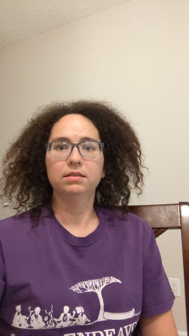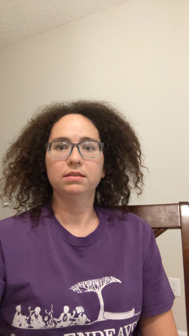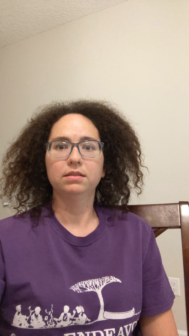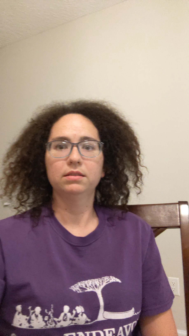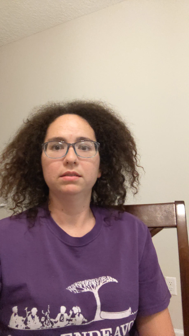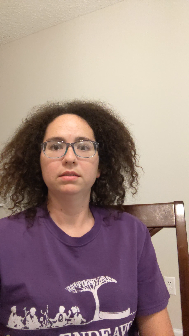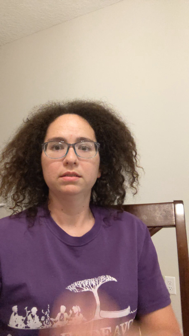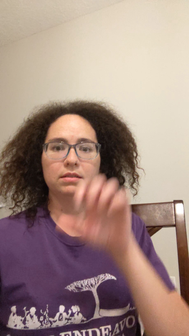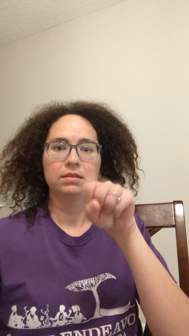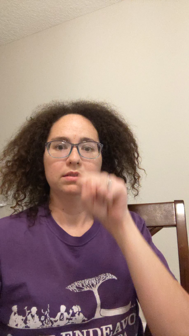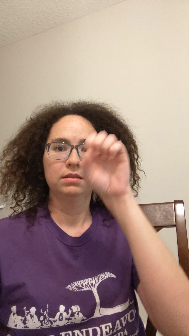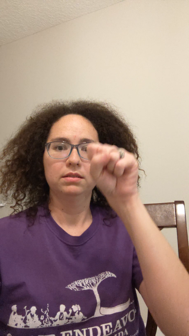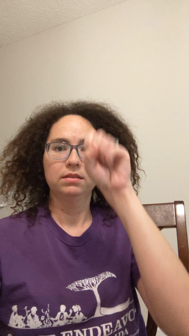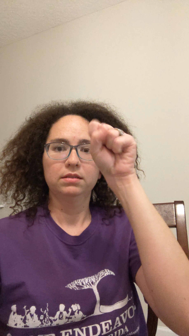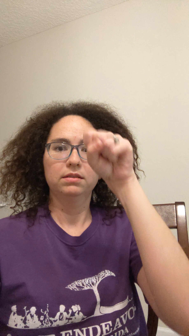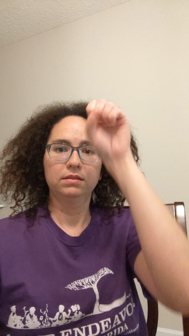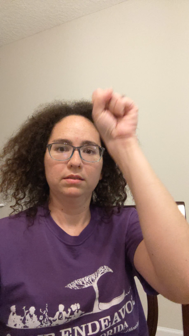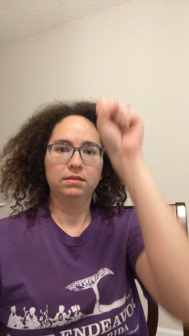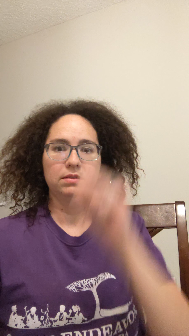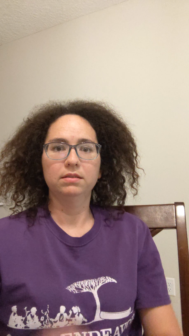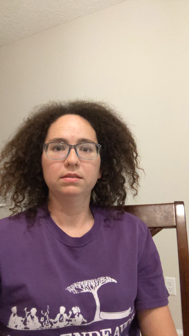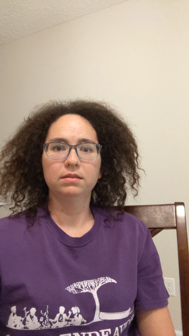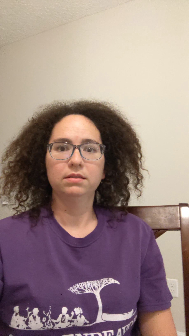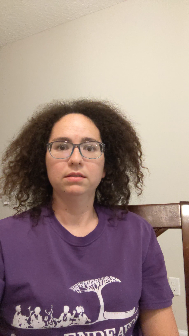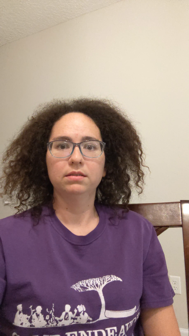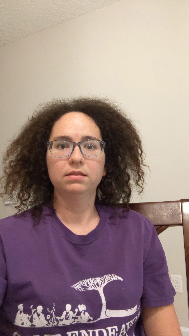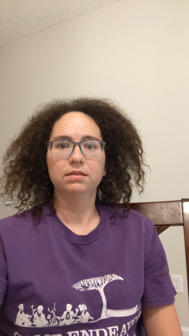ladder